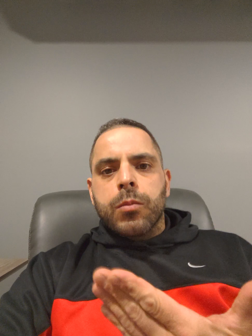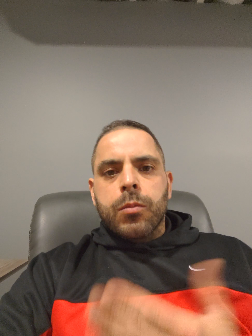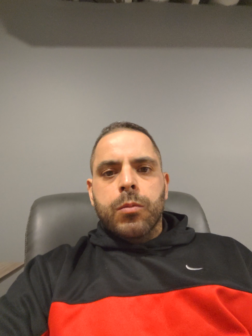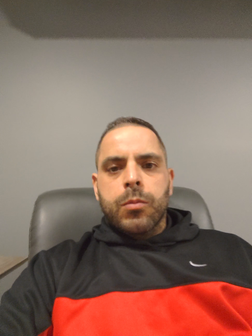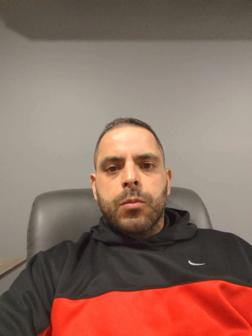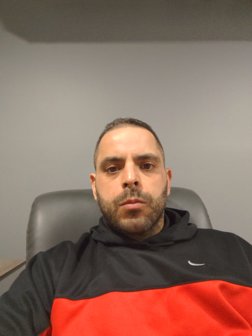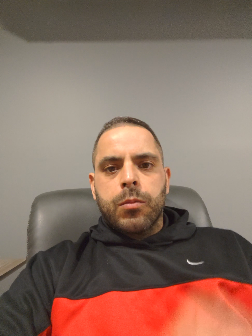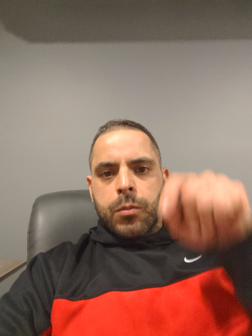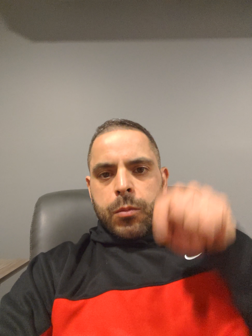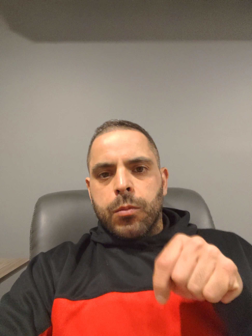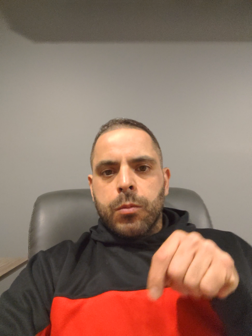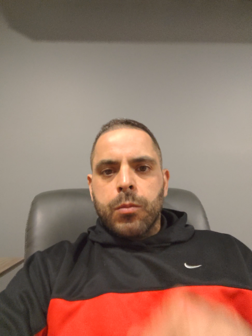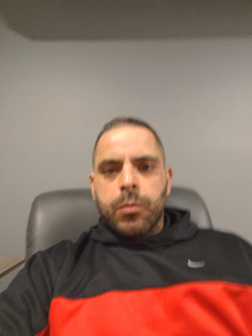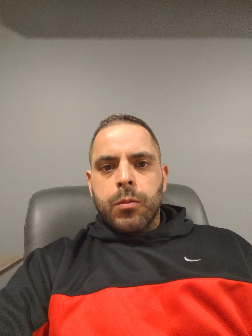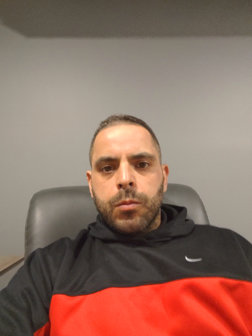down